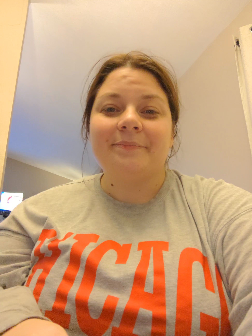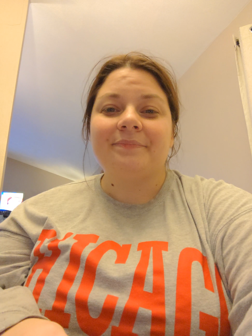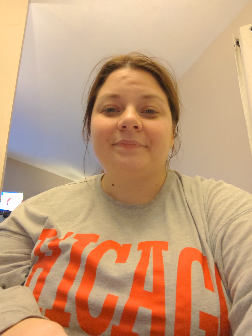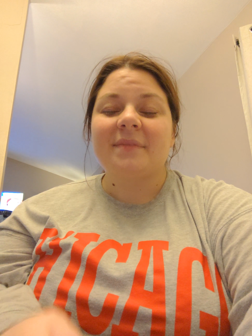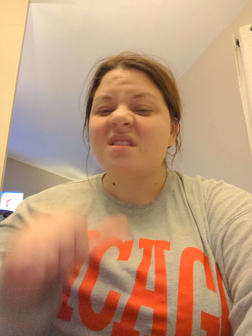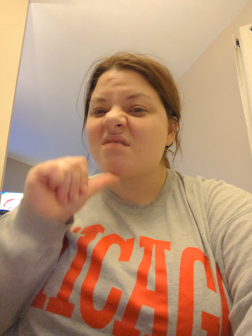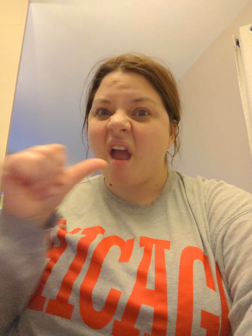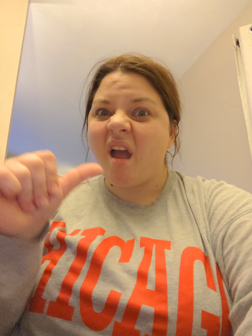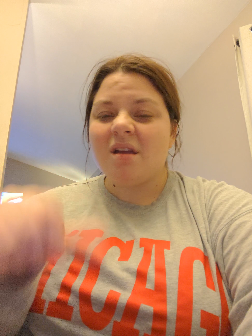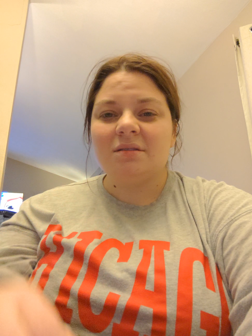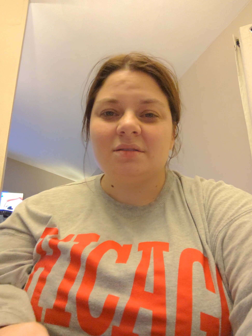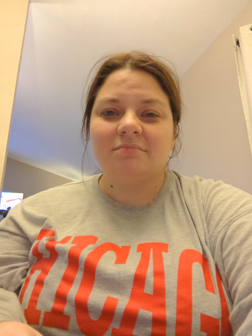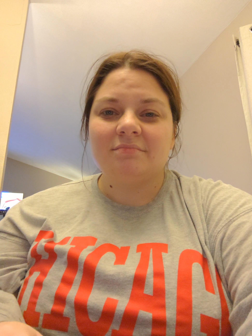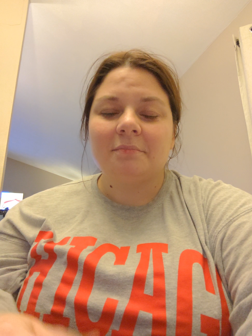not